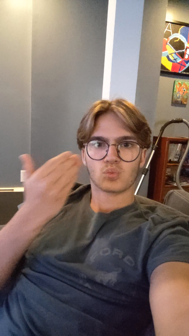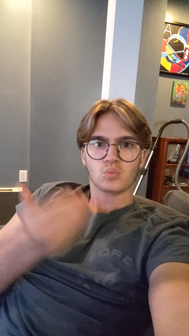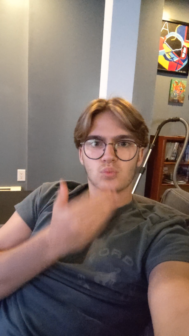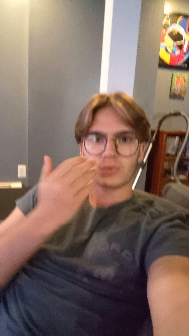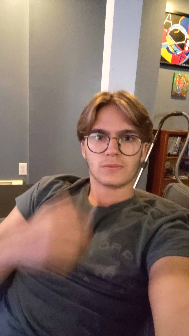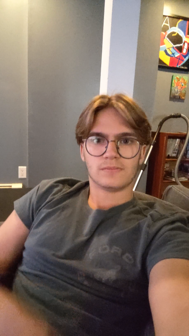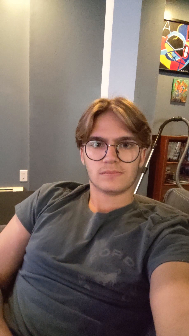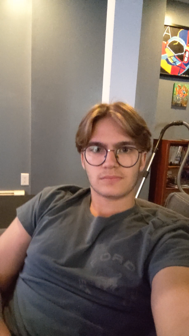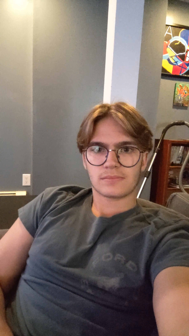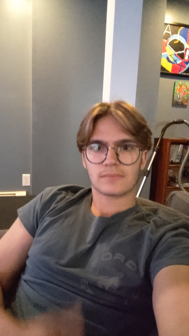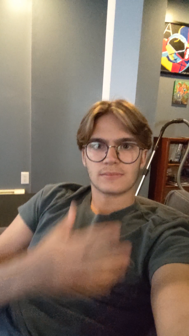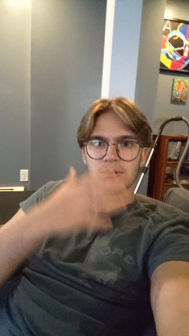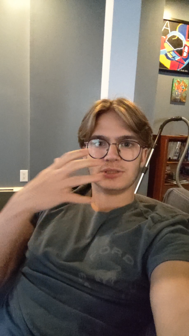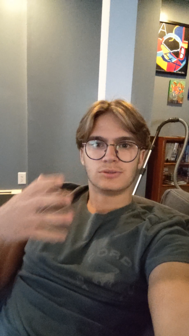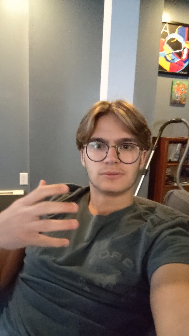much